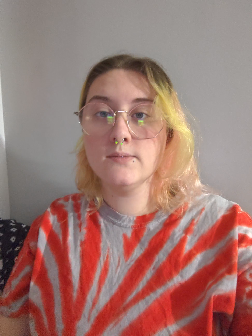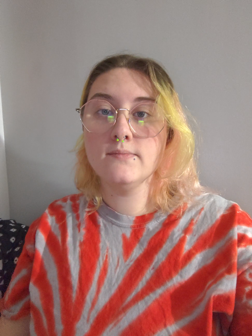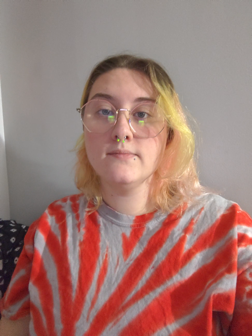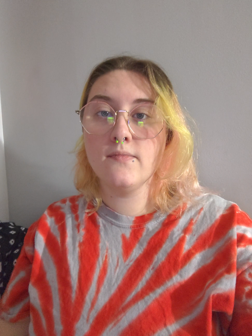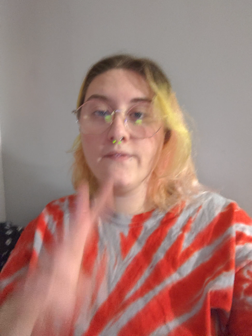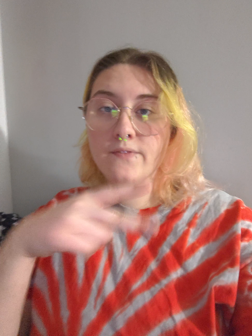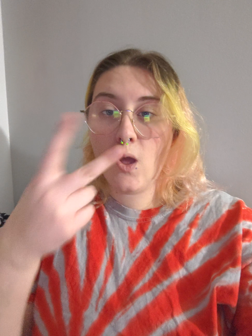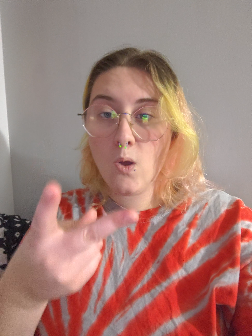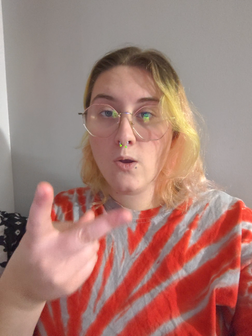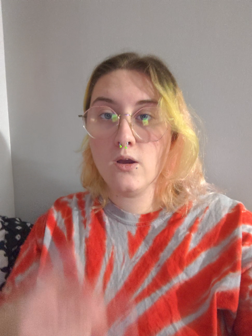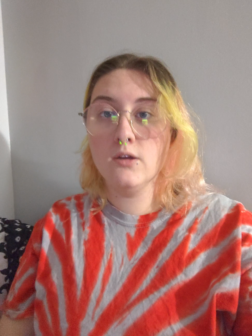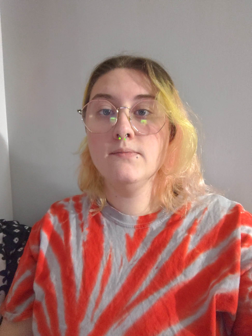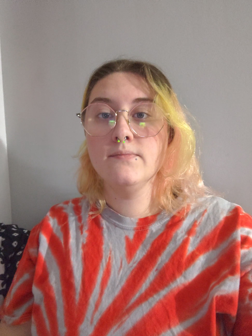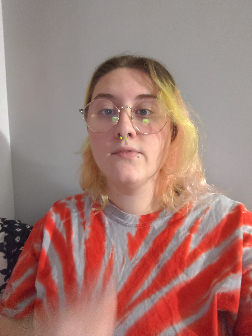fall